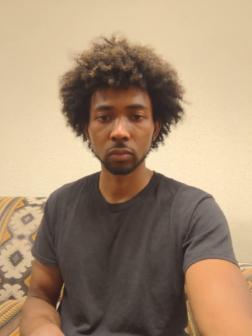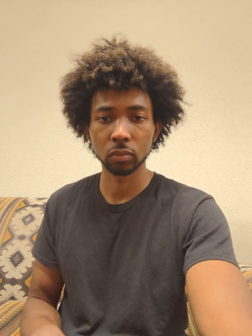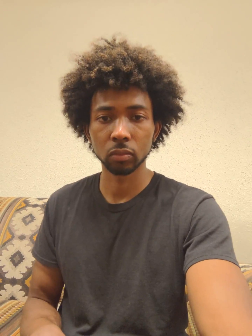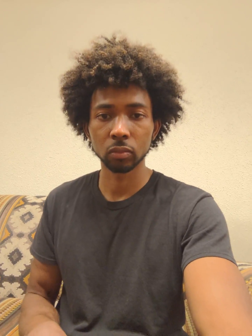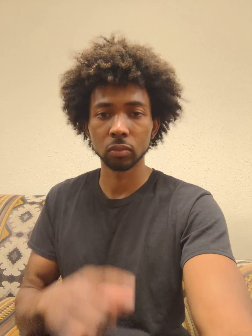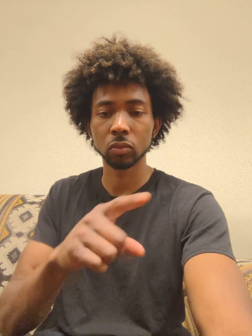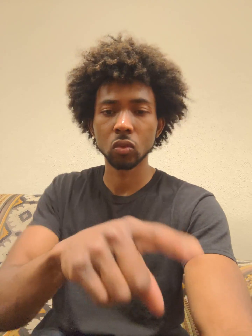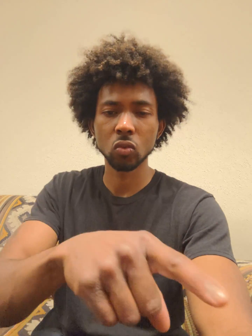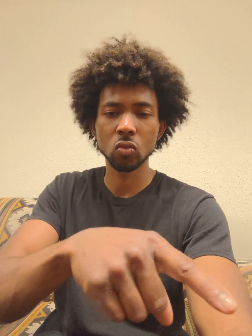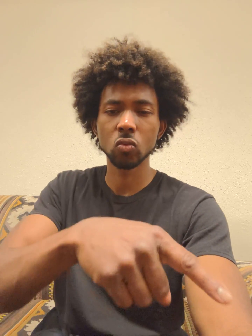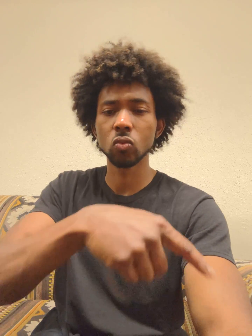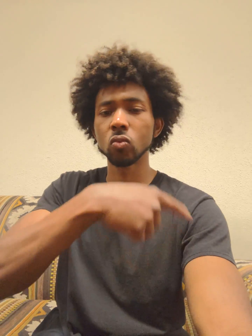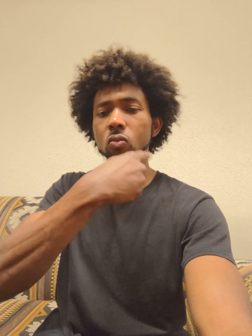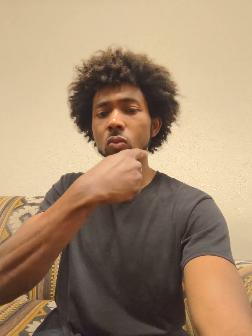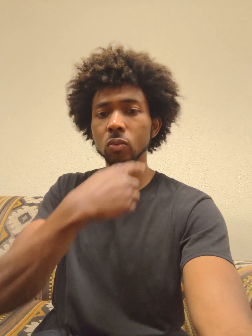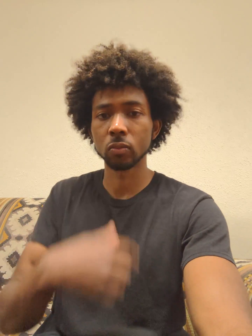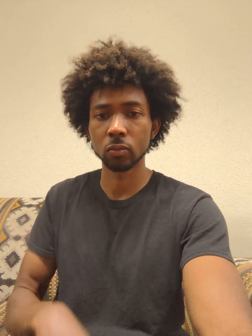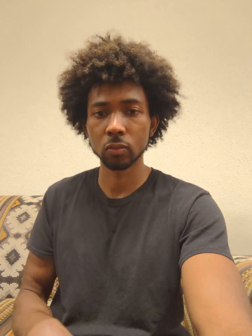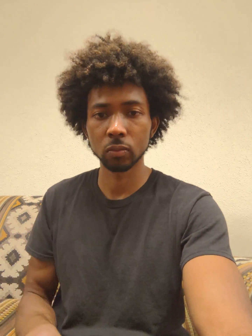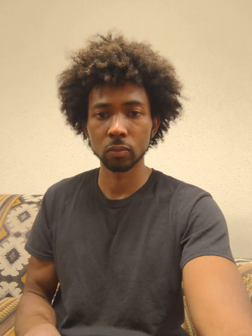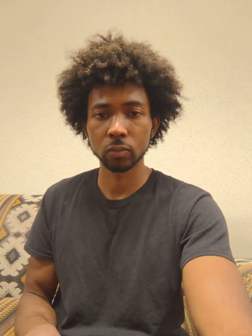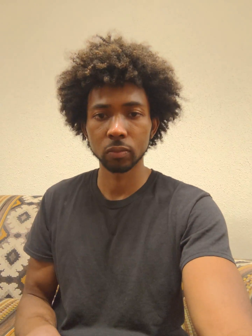long